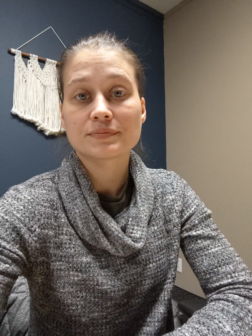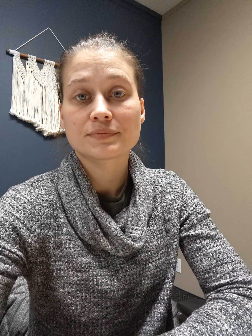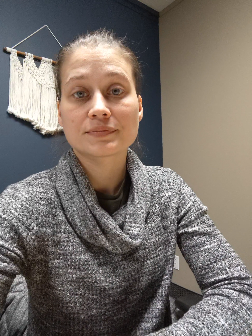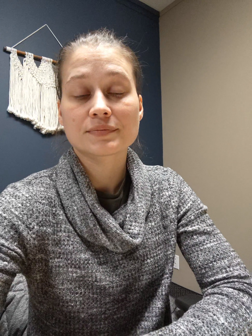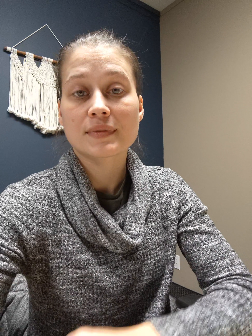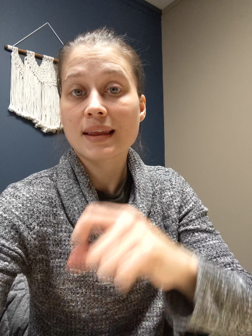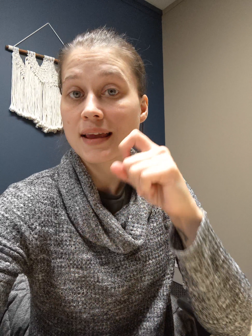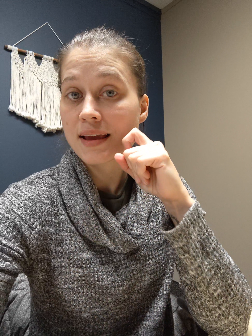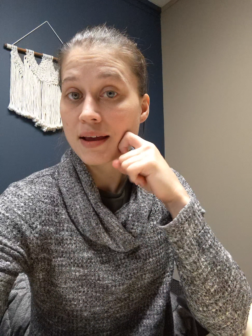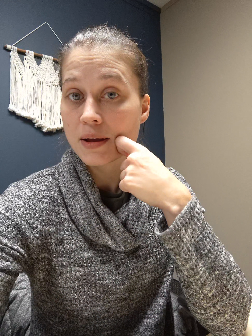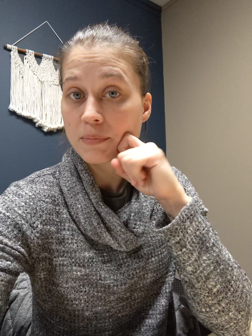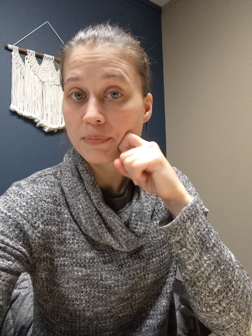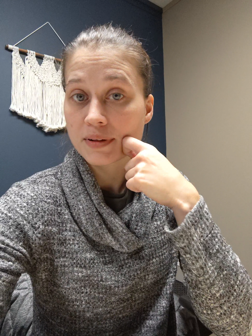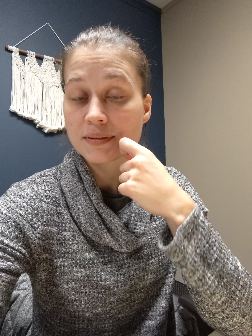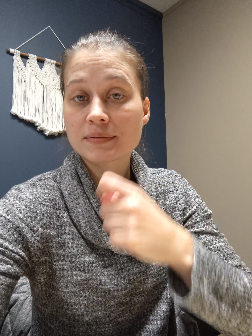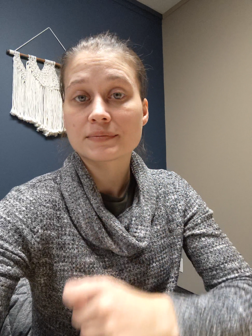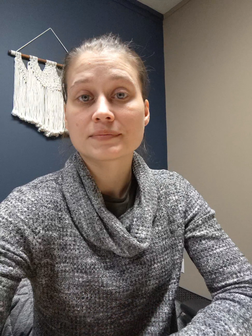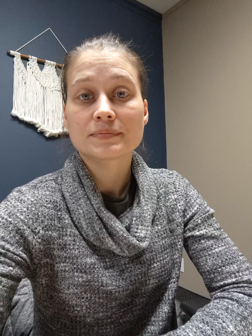apple